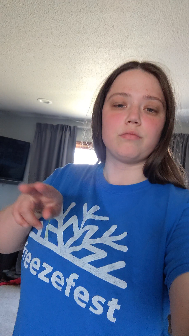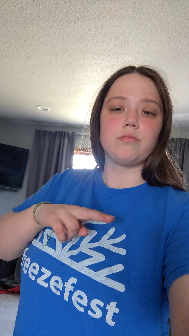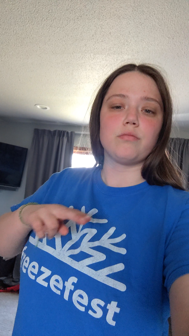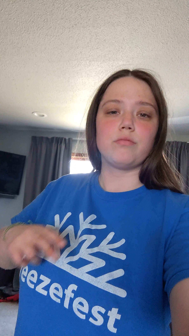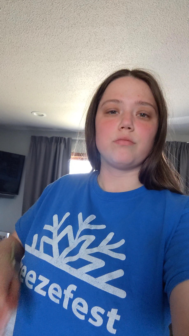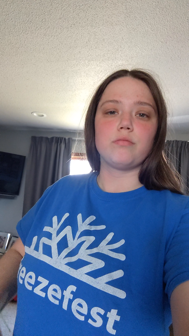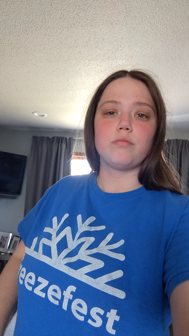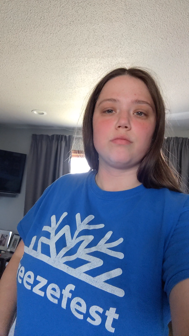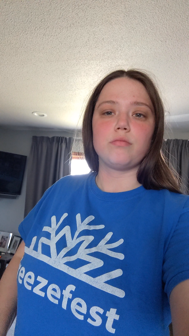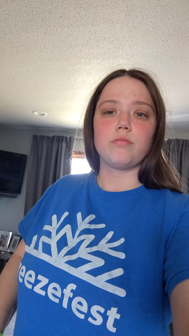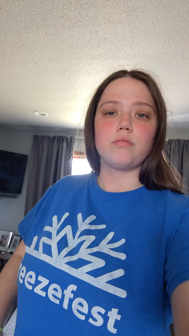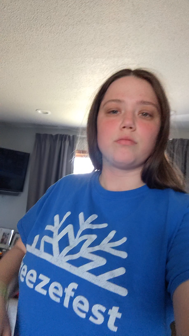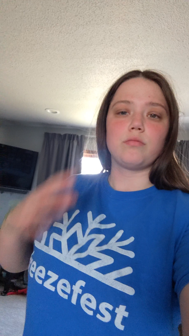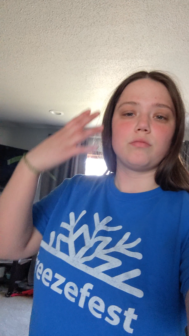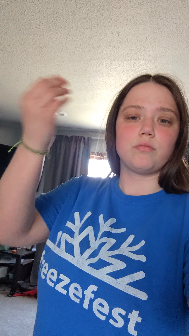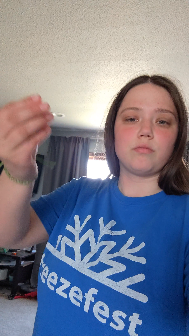going to